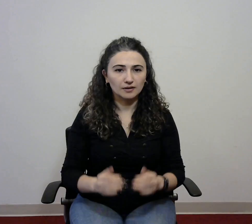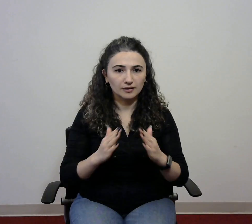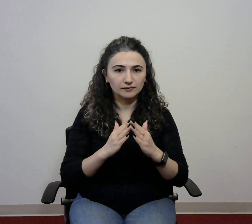ev